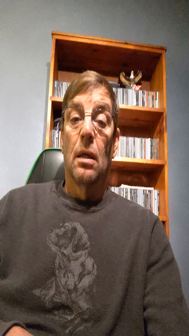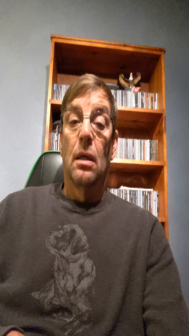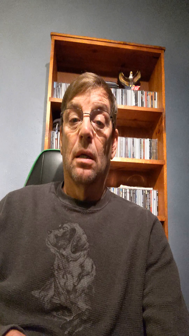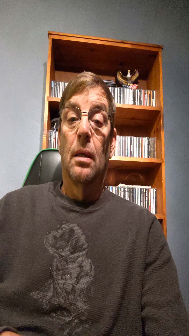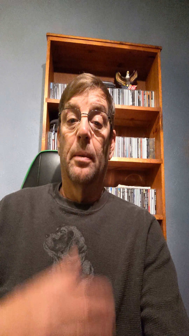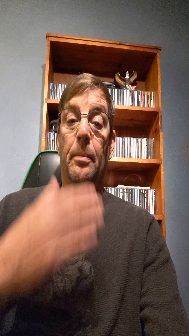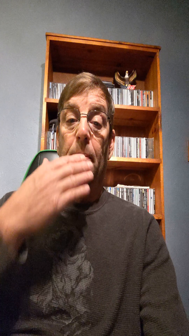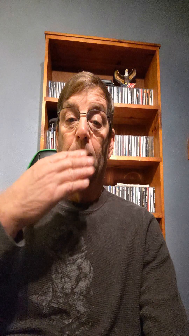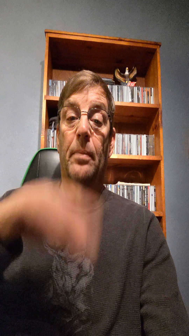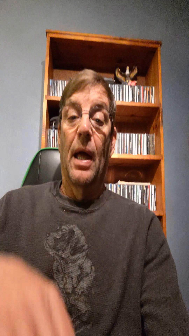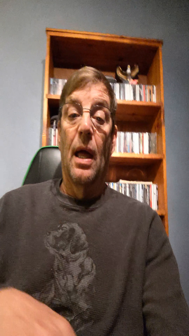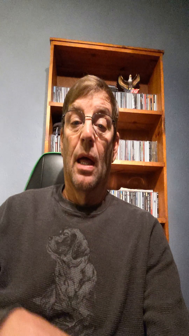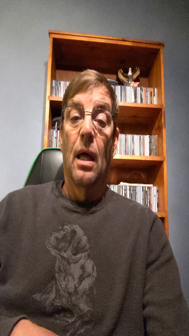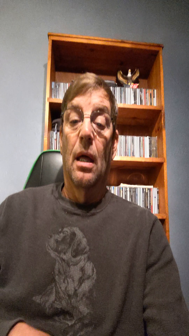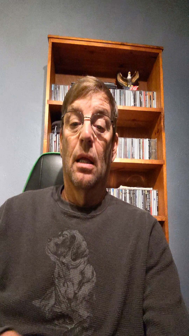bad